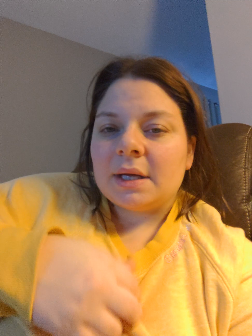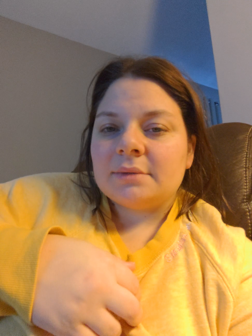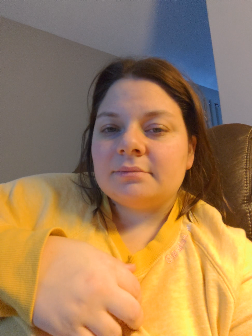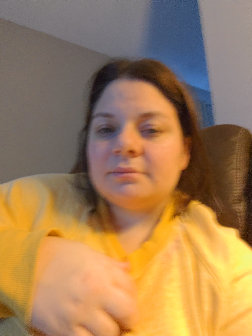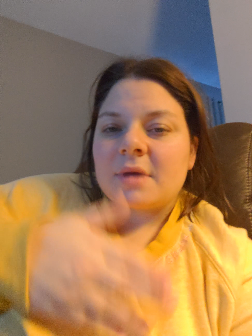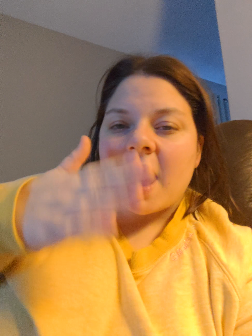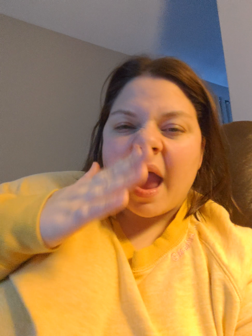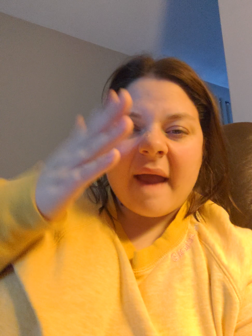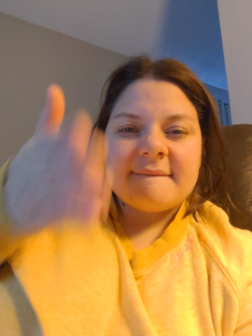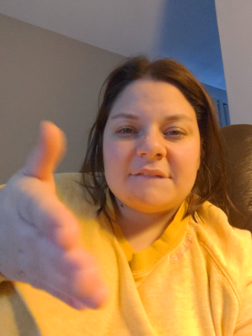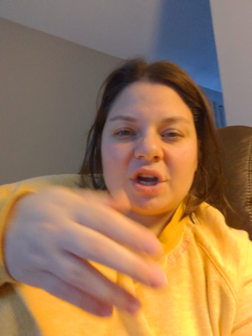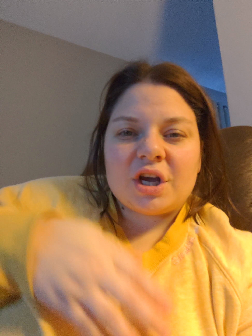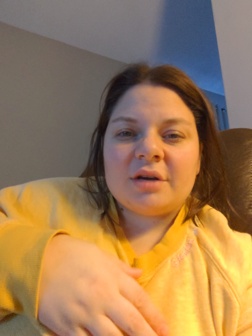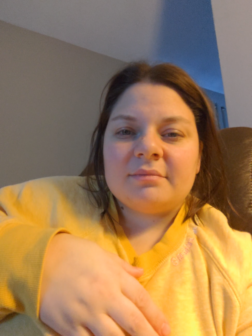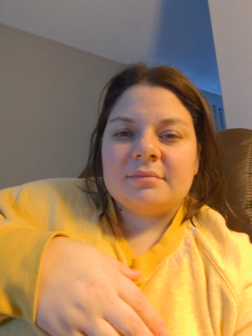after